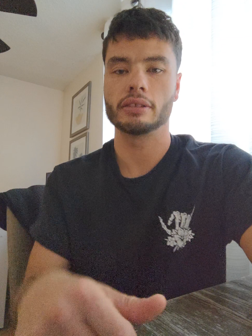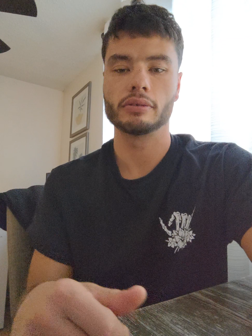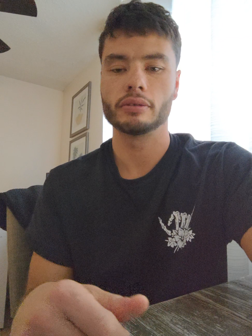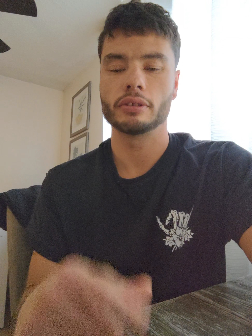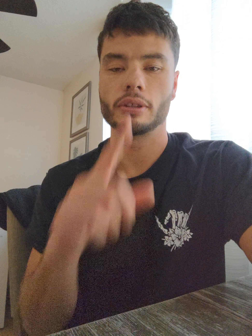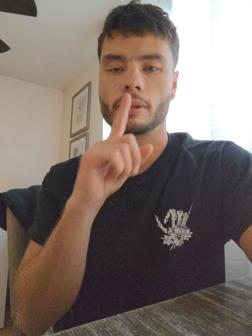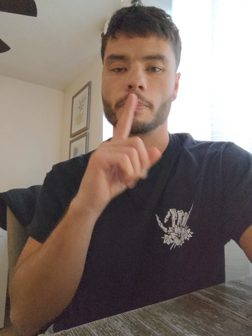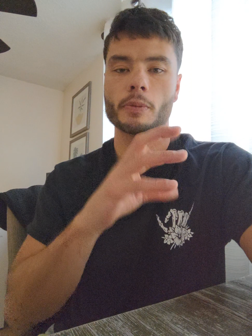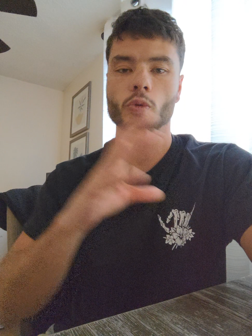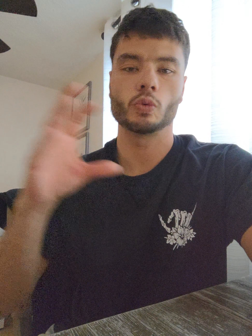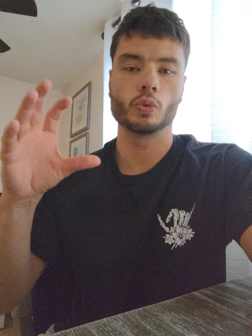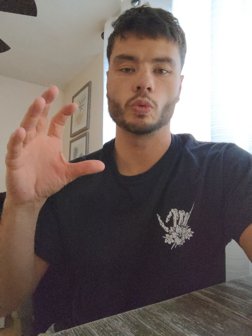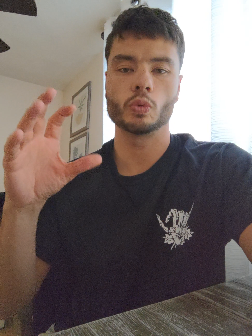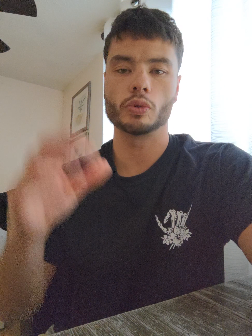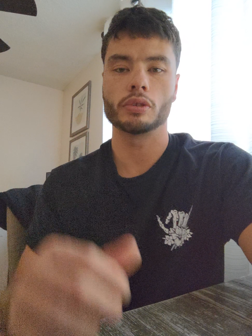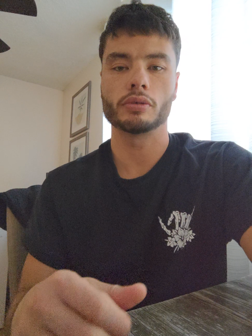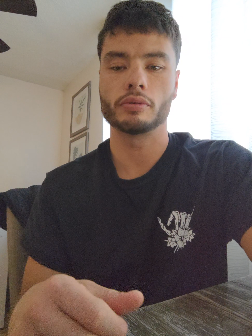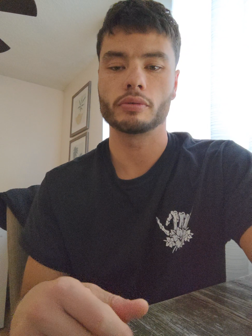balloon